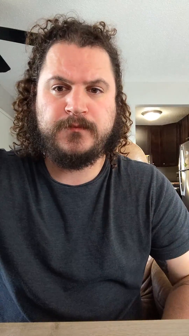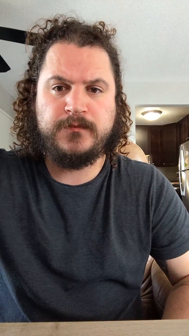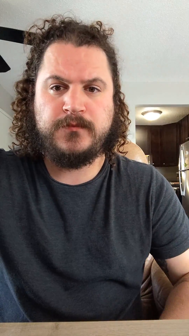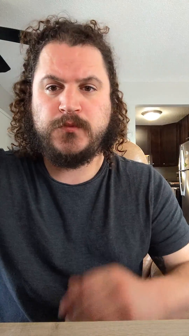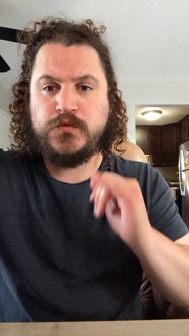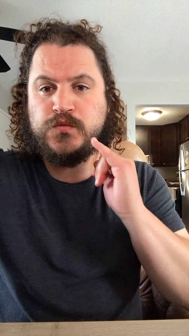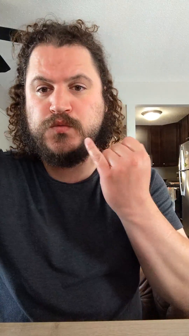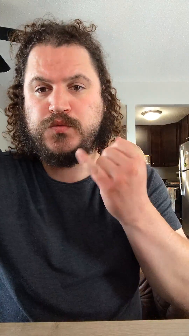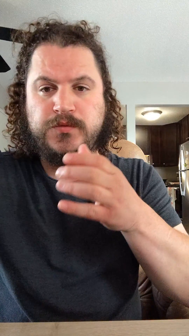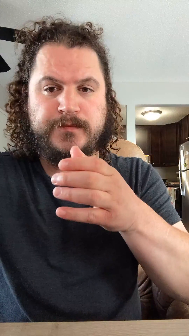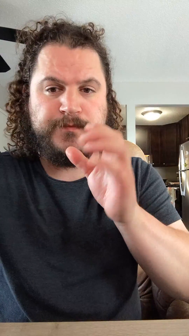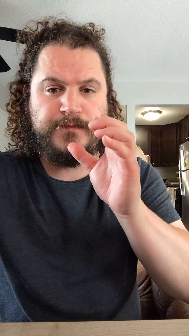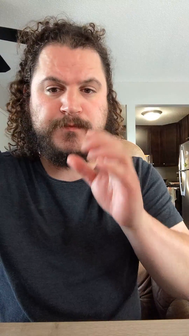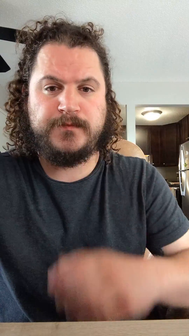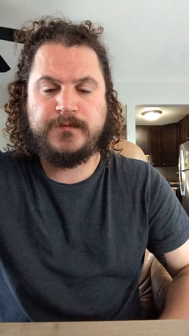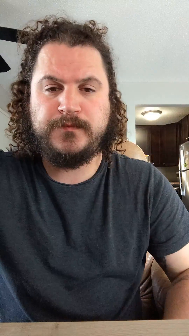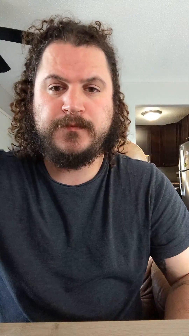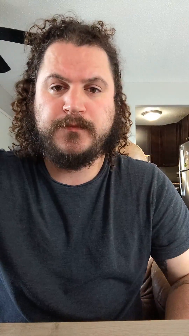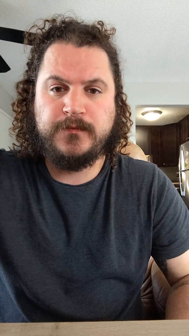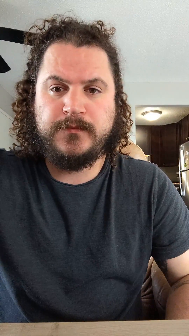juice